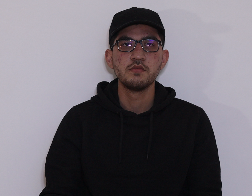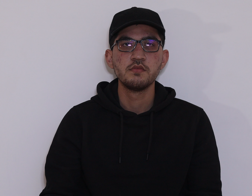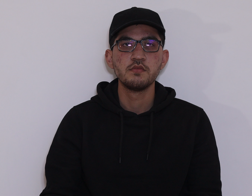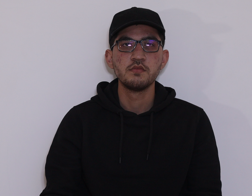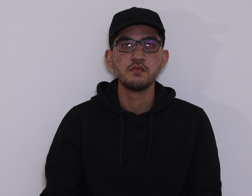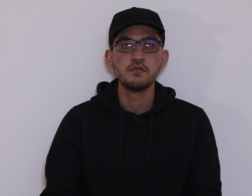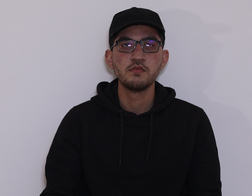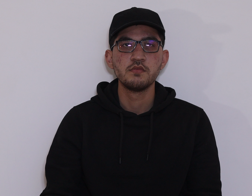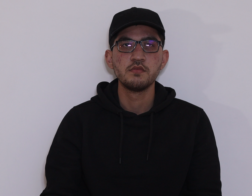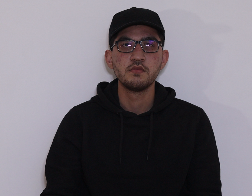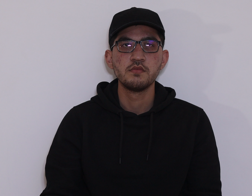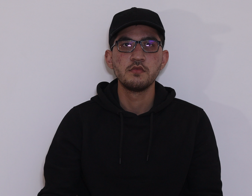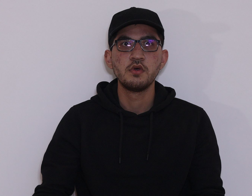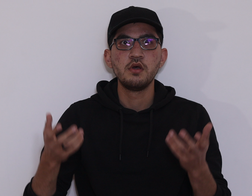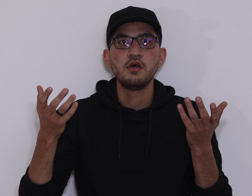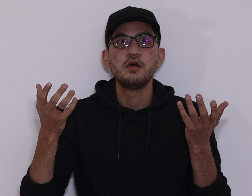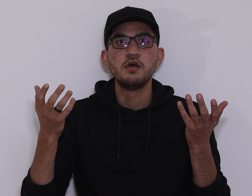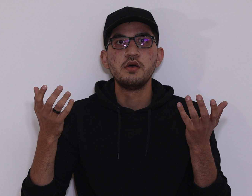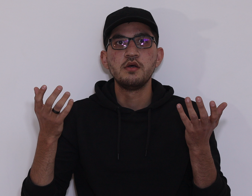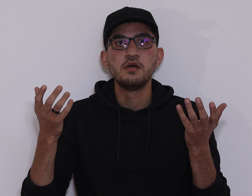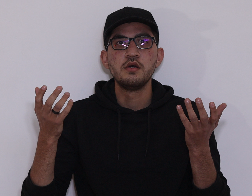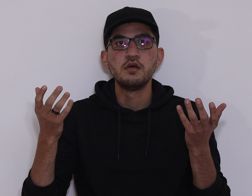surprise